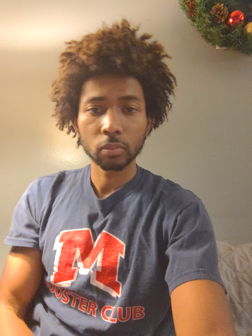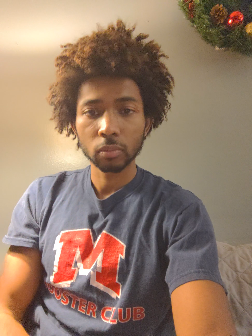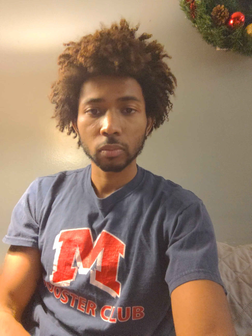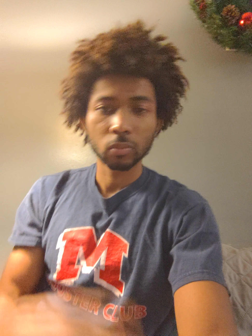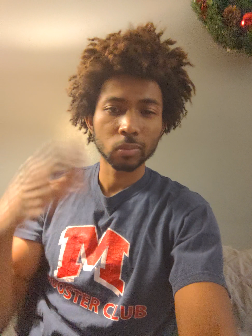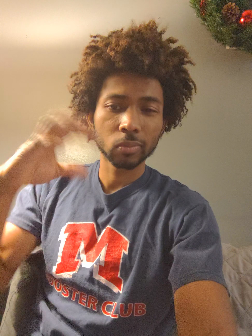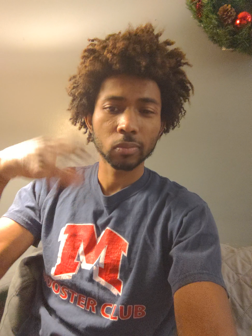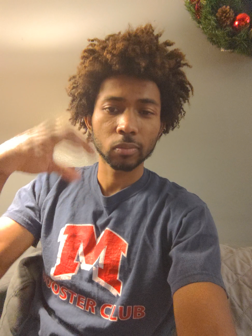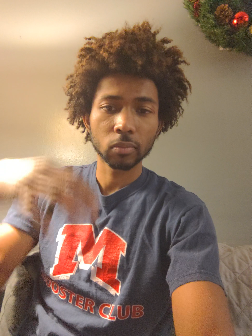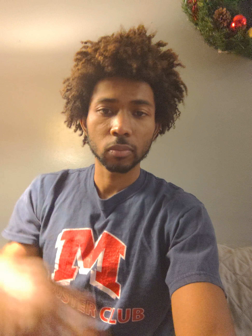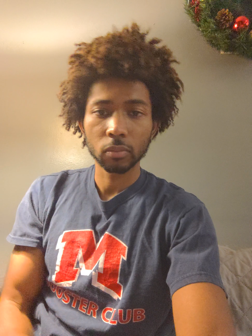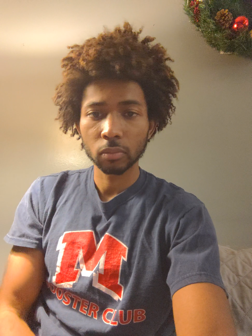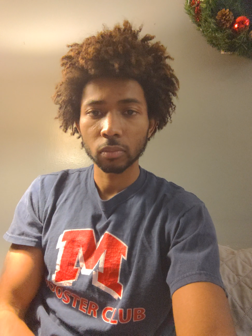rain